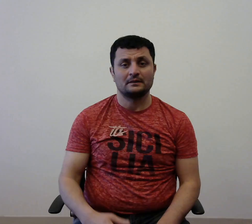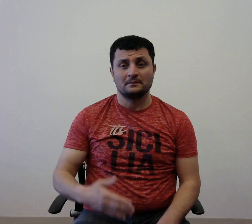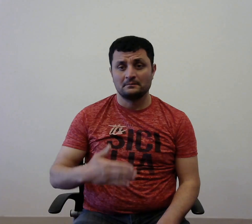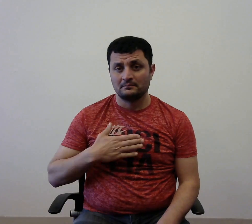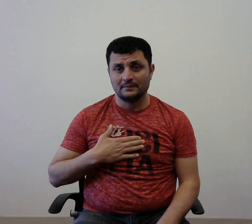mən